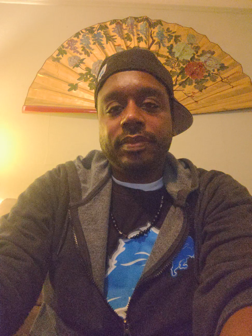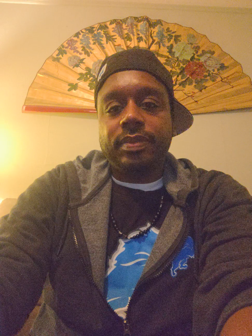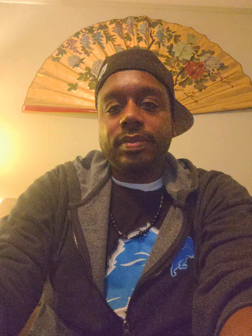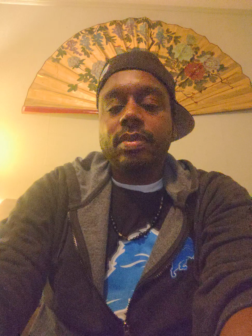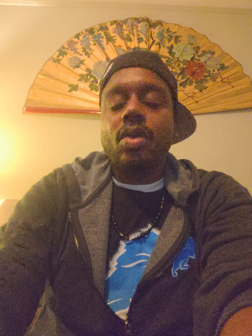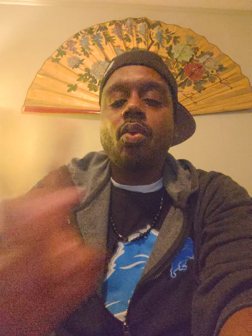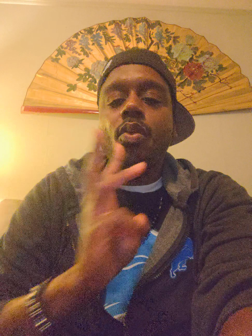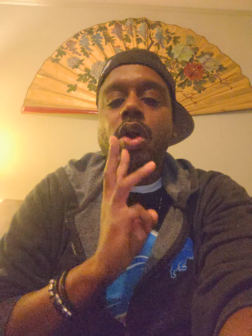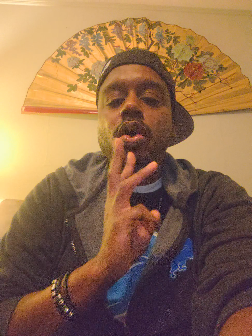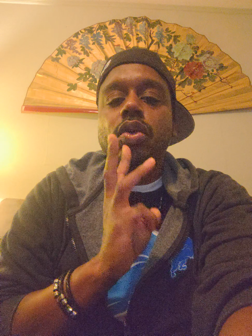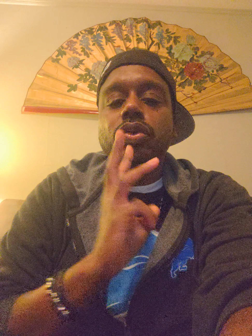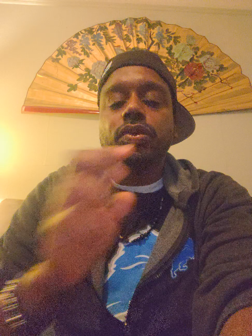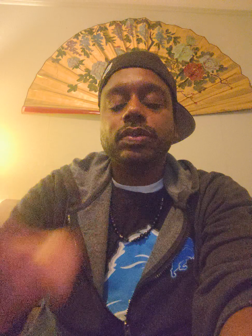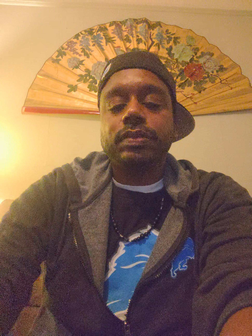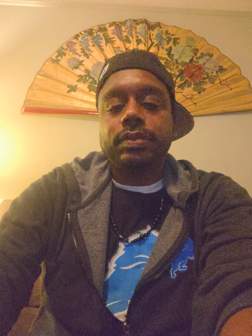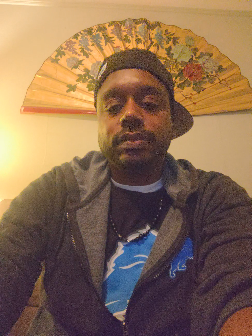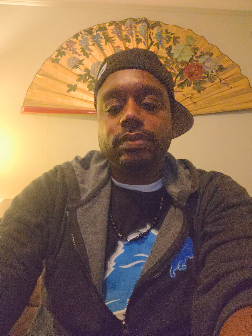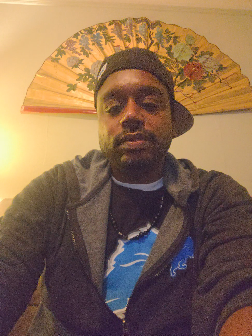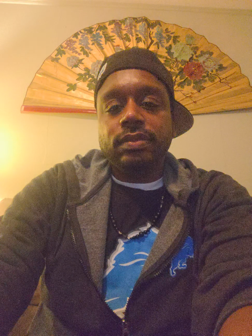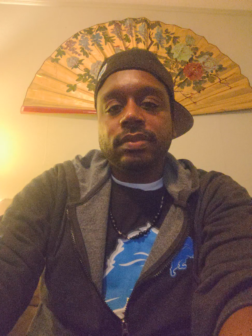water